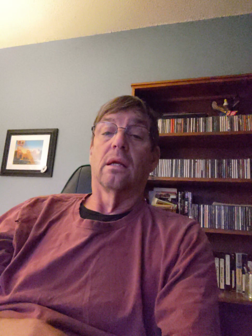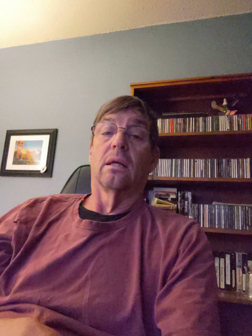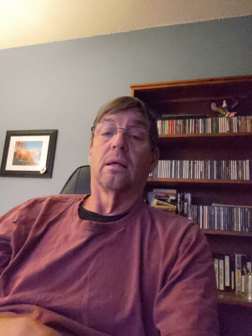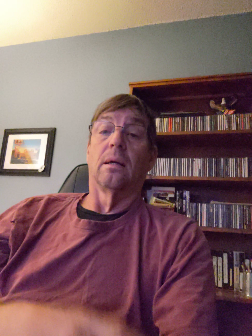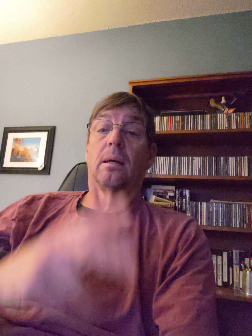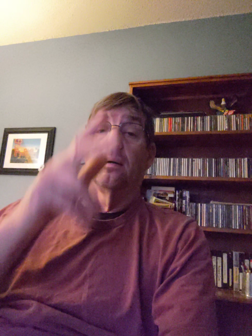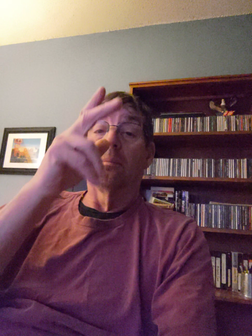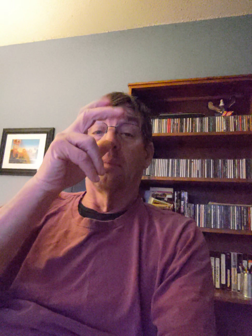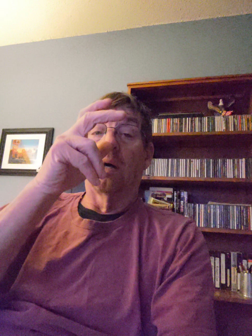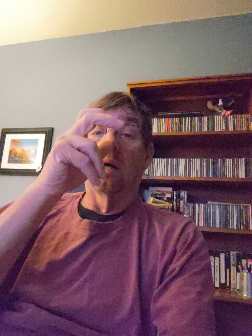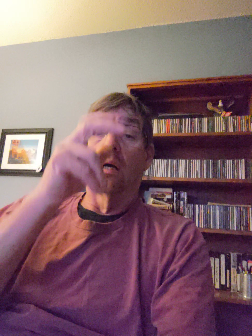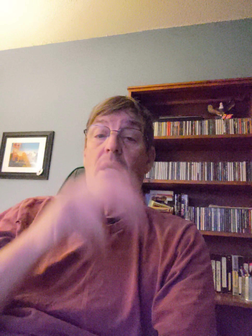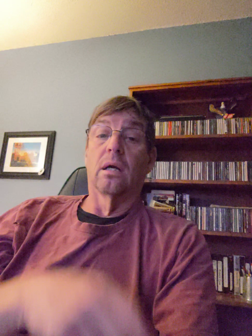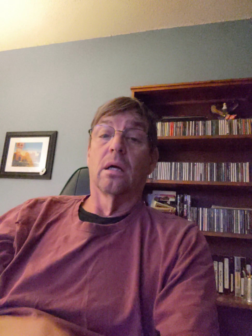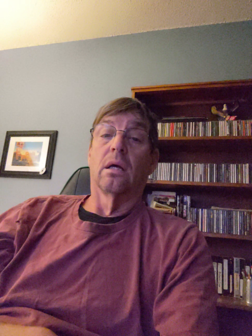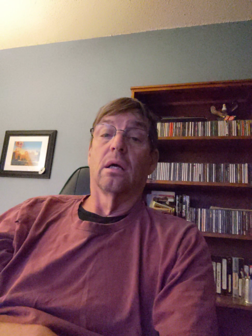bug